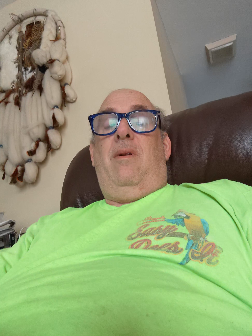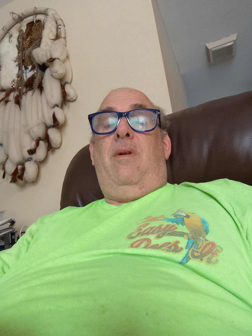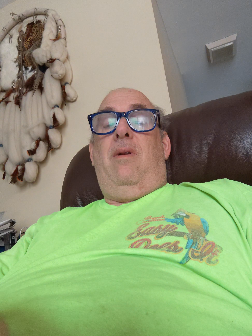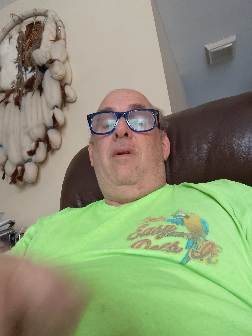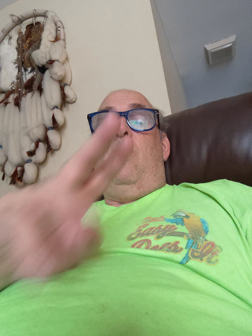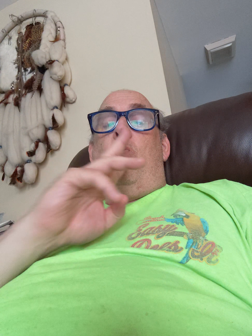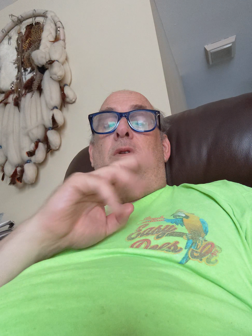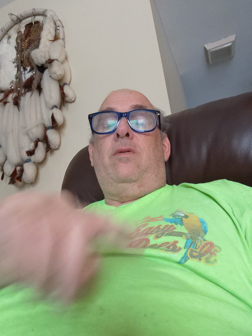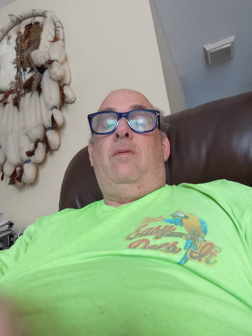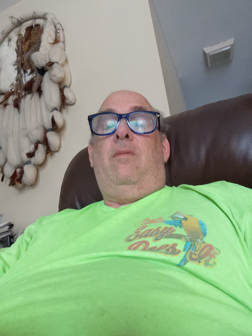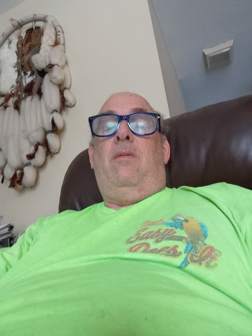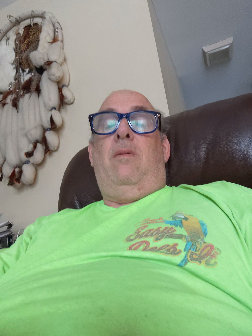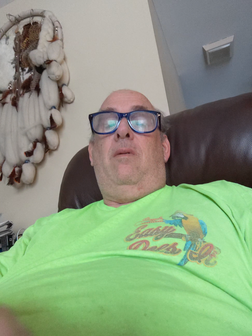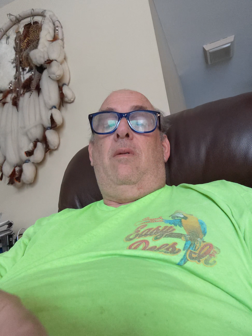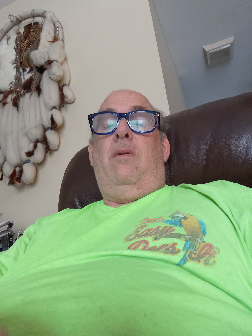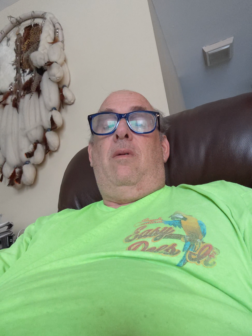water